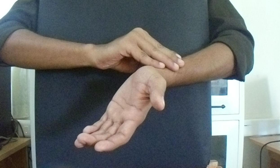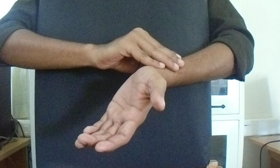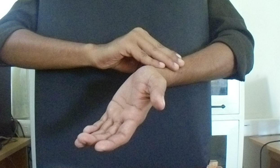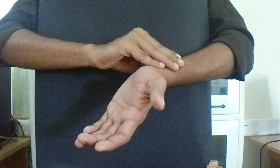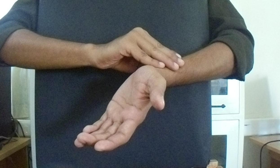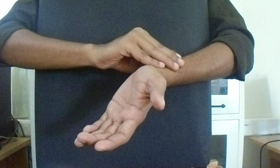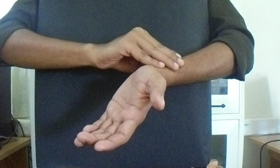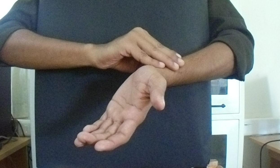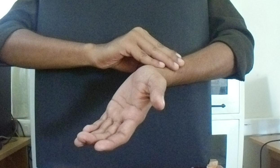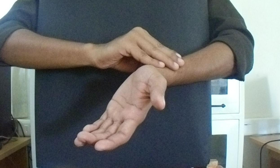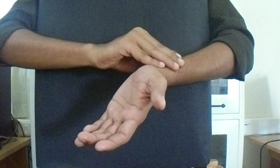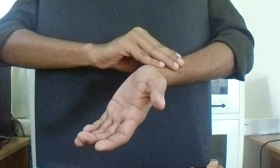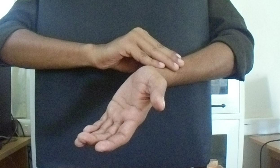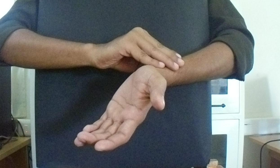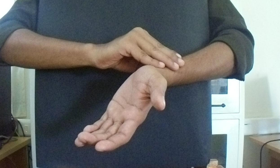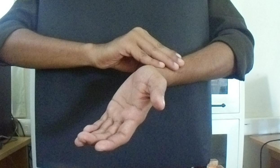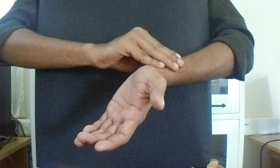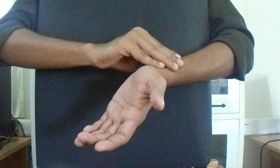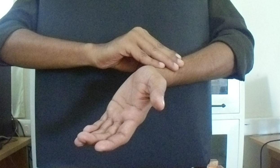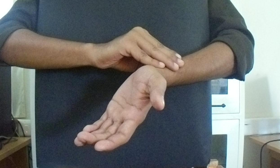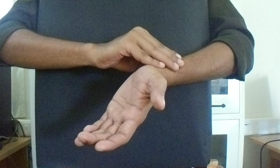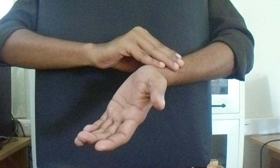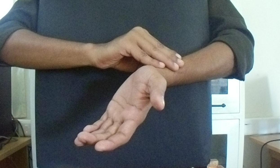doctor